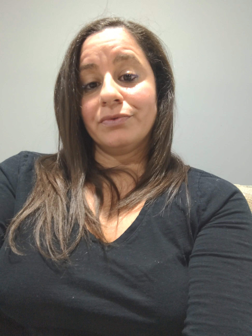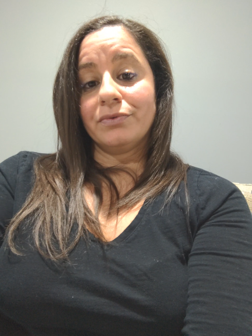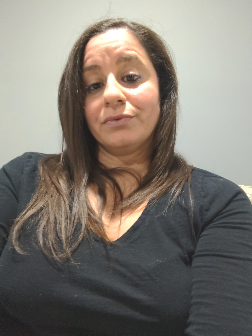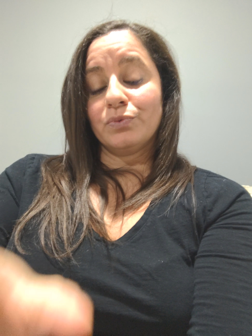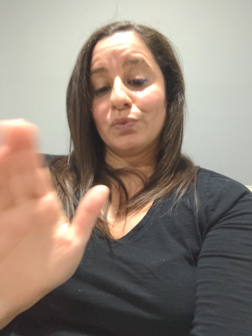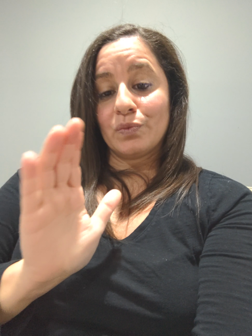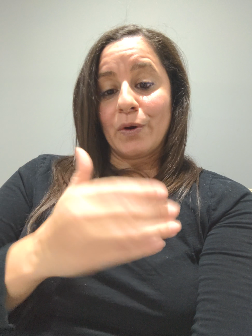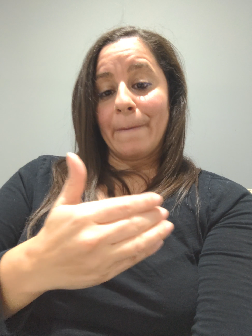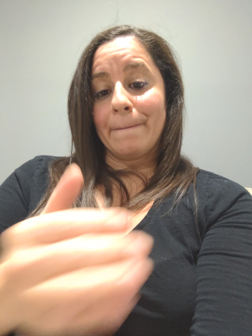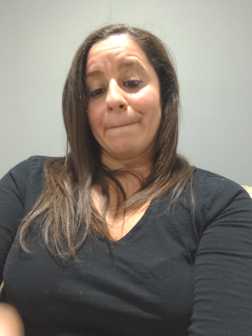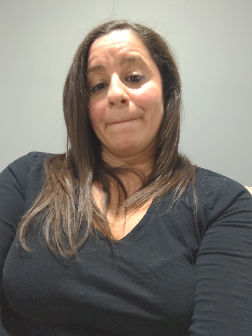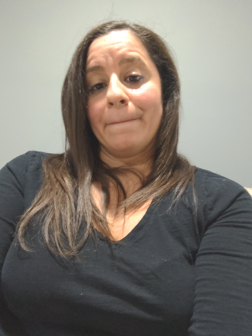room